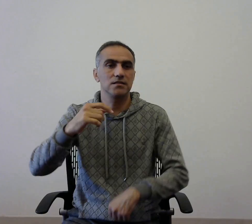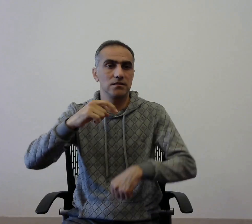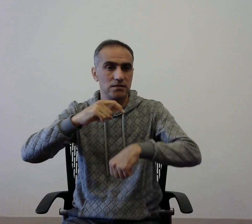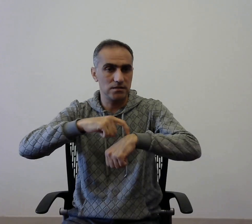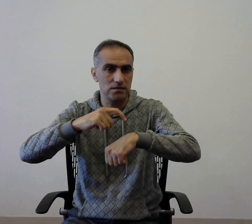saat